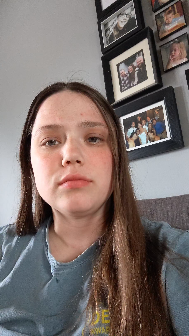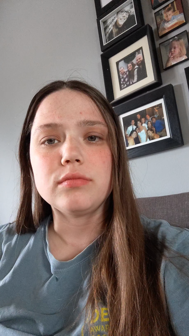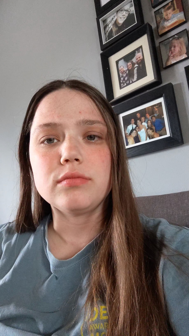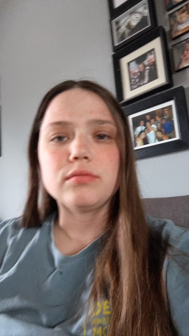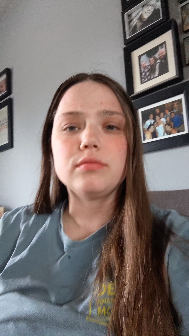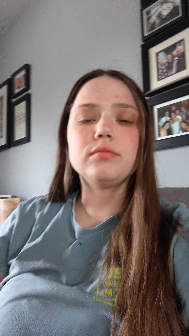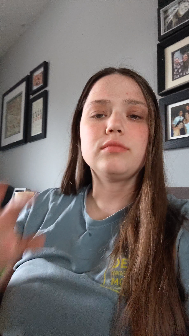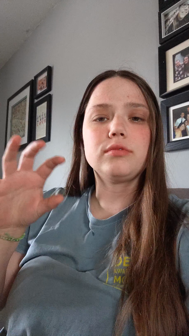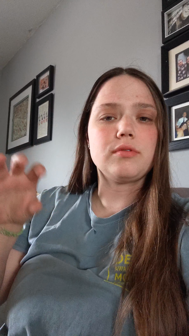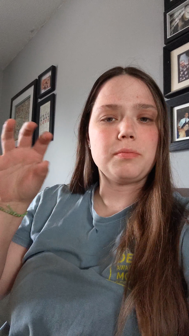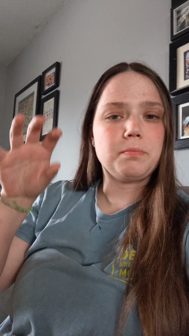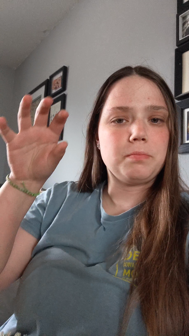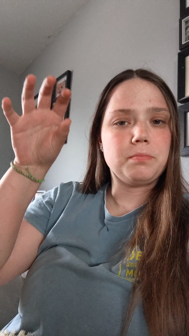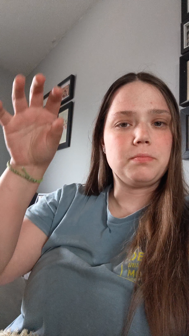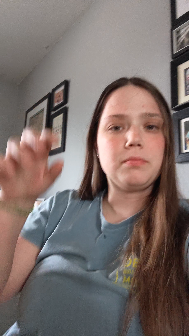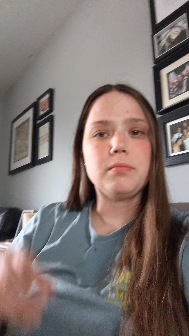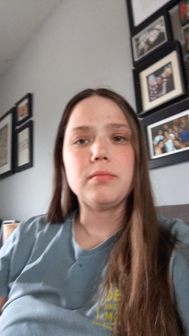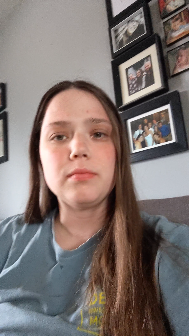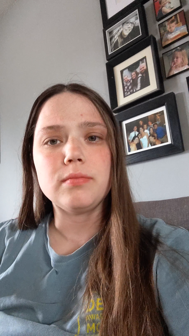climb